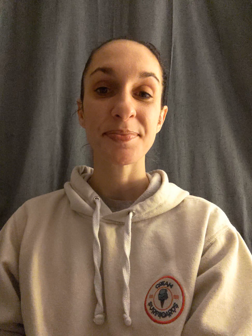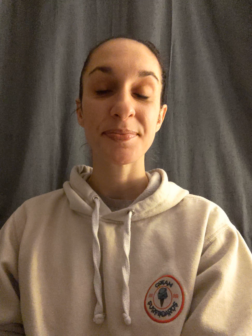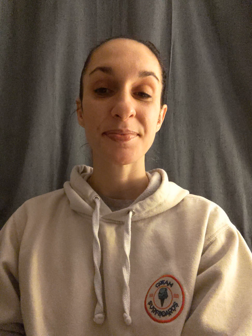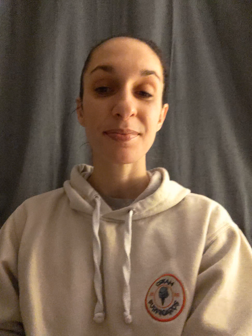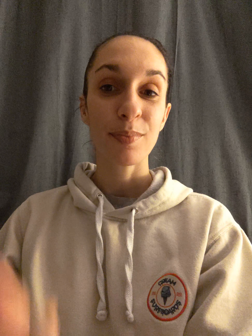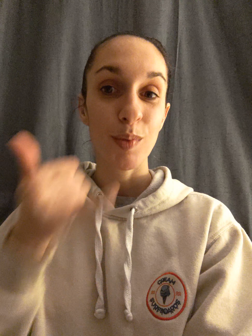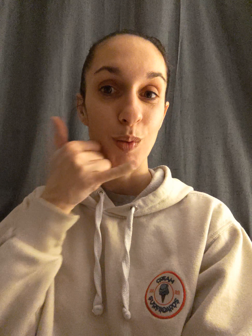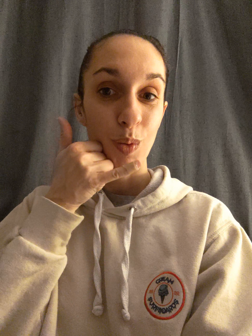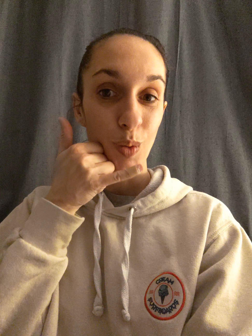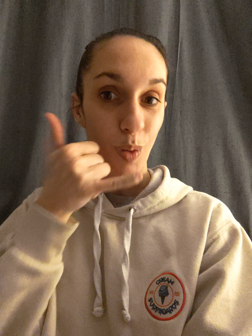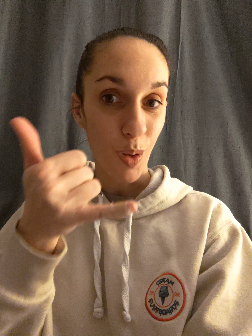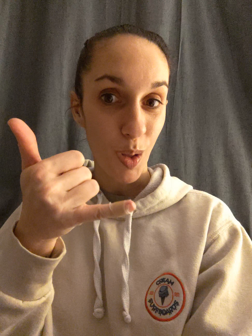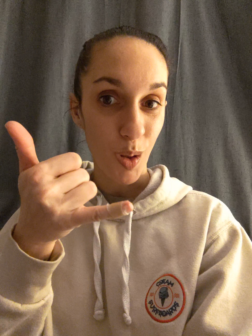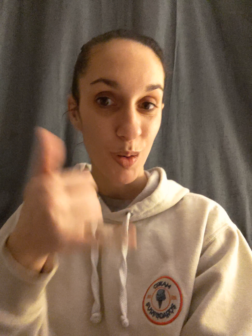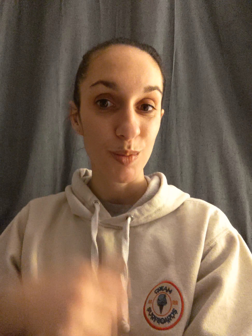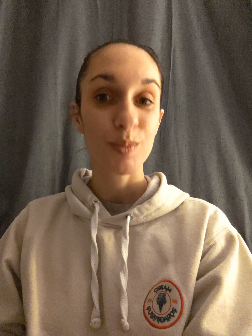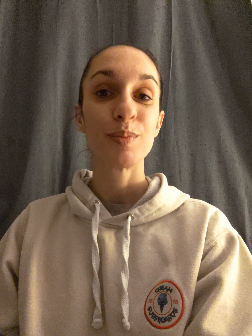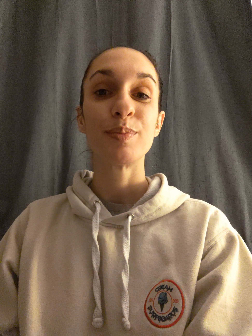call on the phone